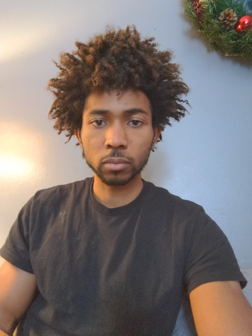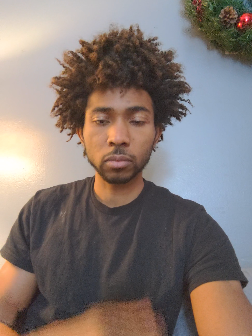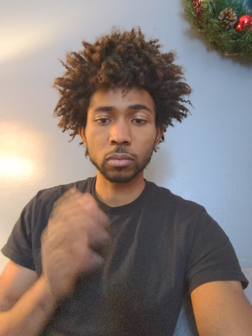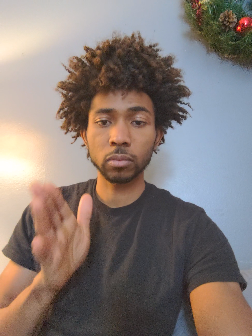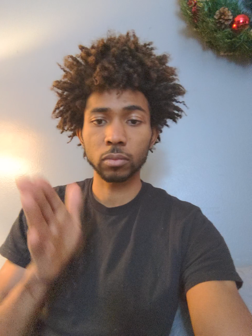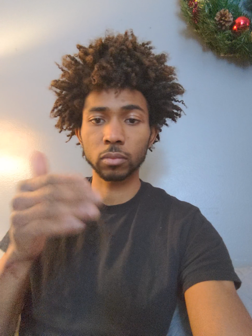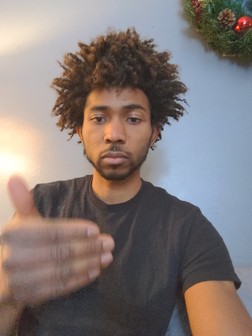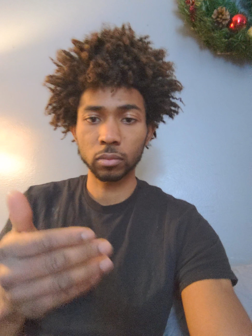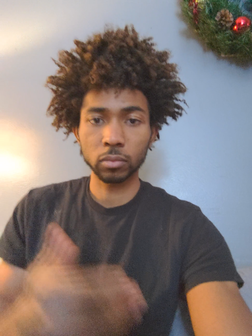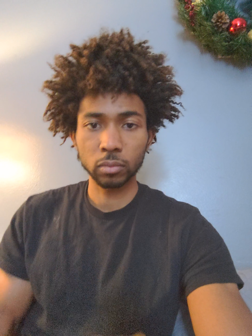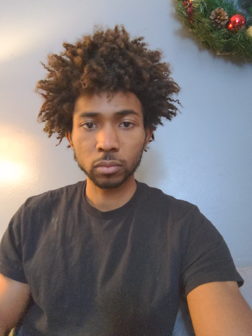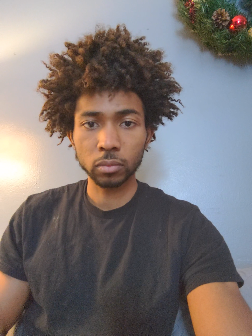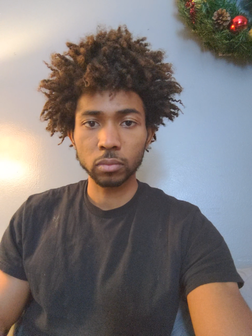room